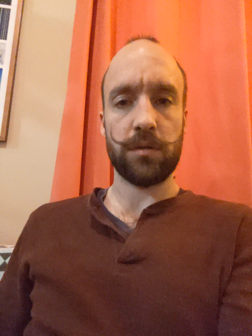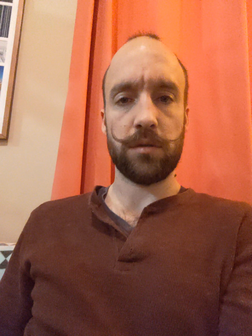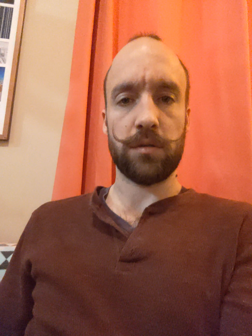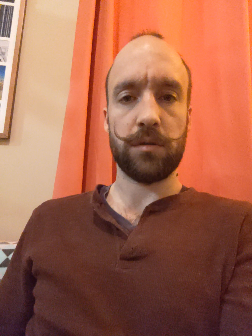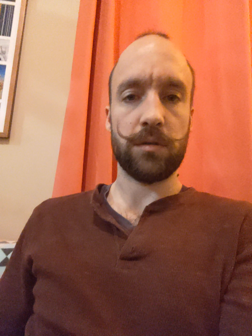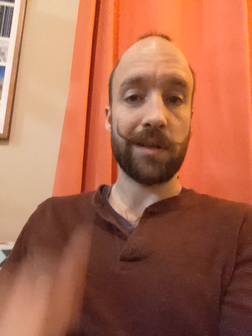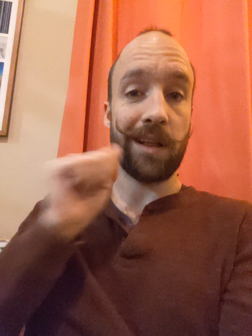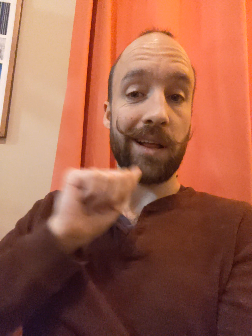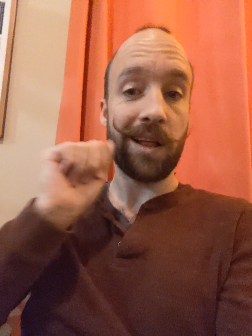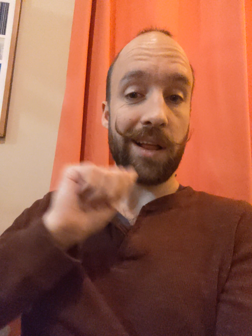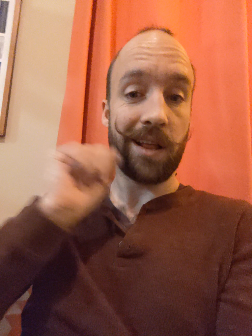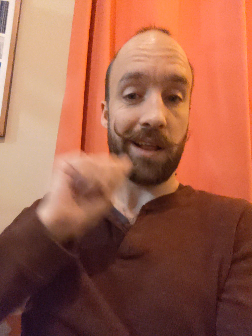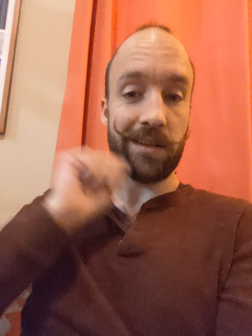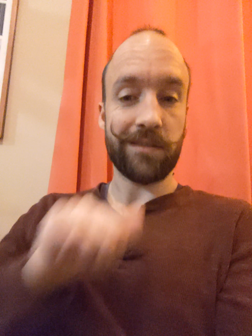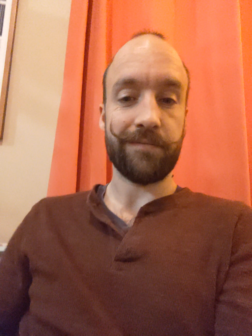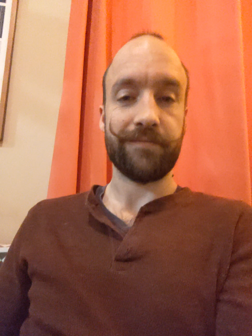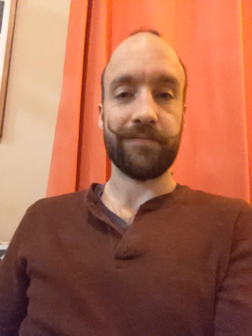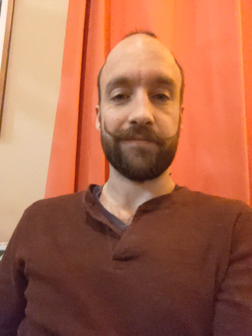aunt